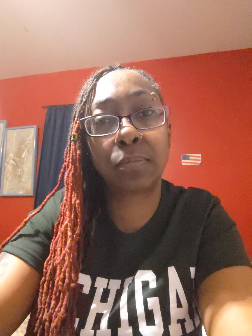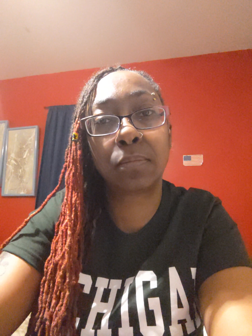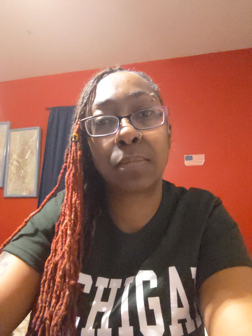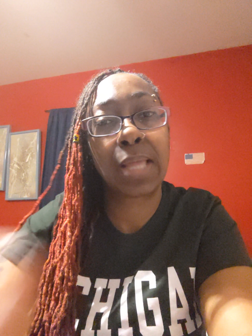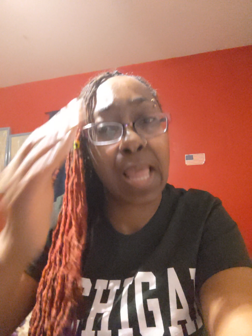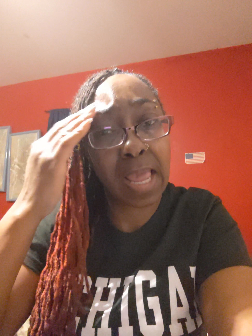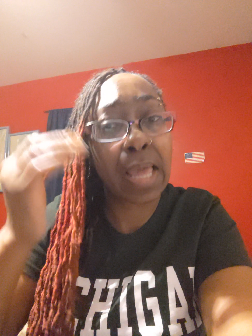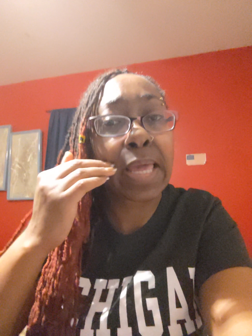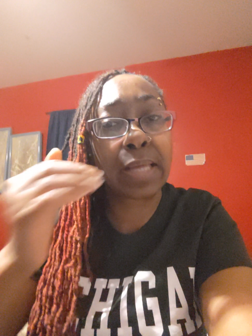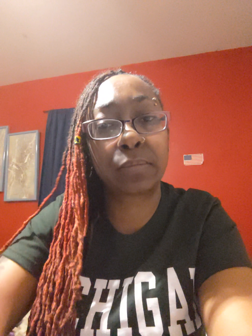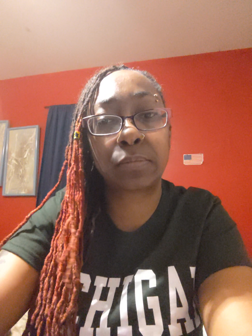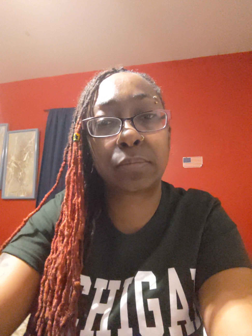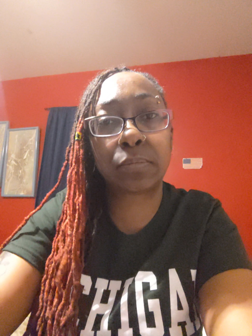head